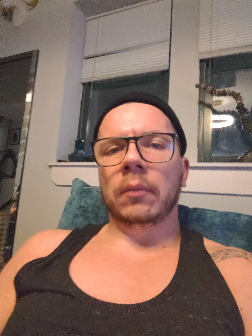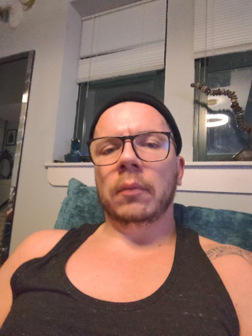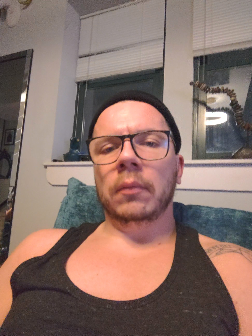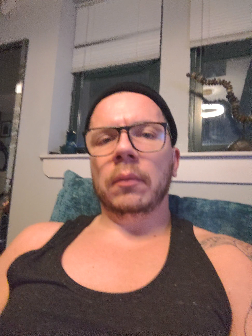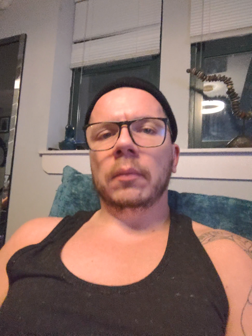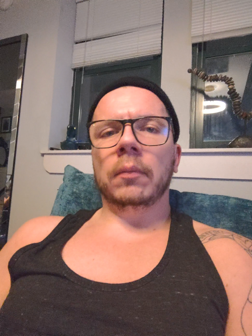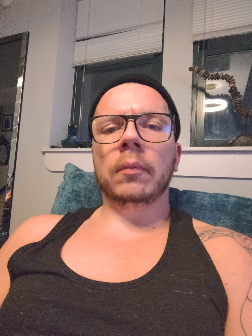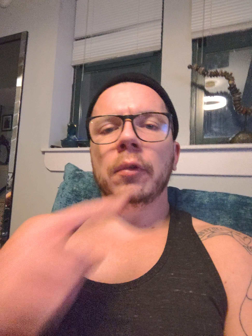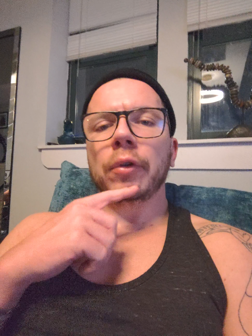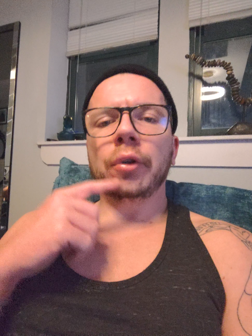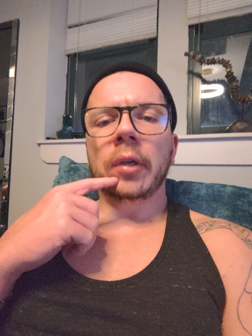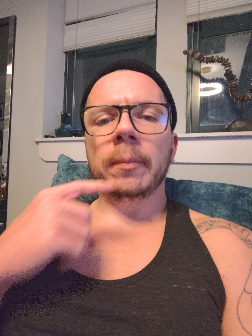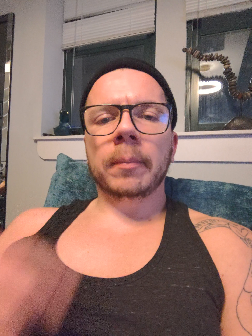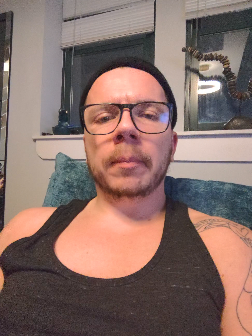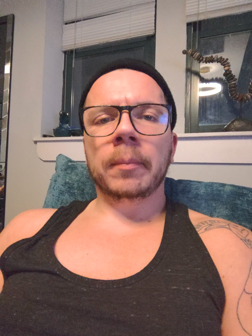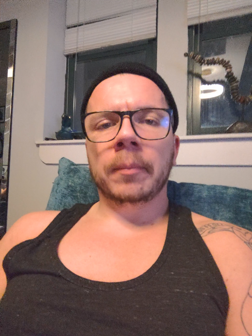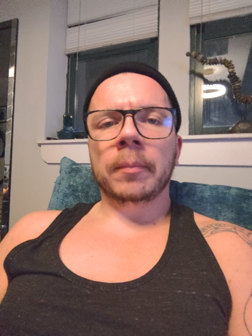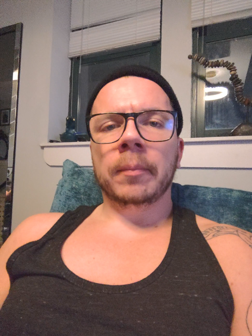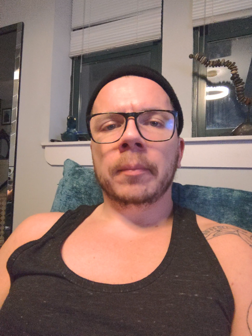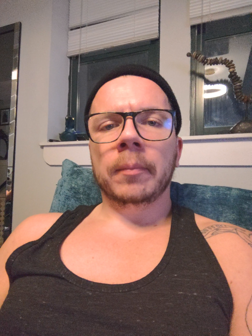chin